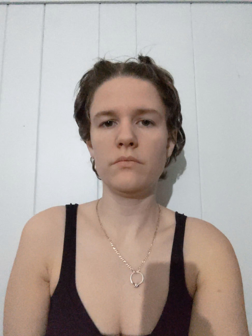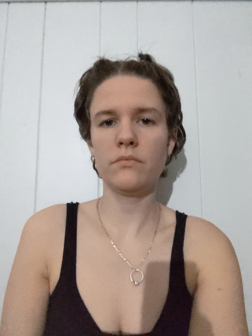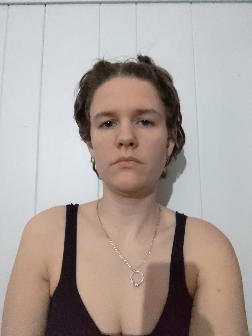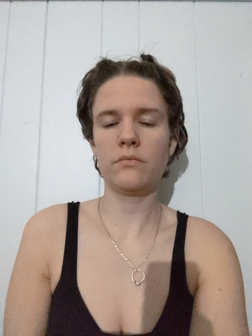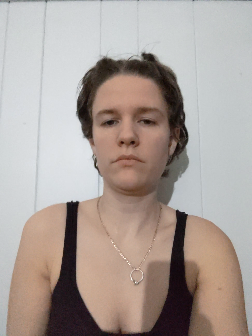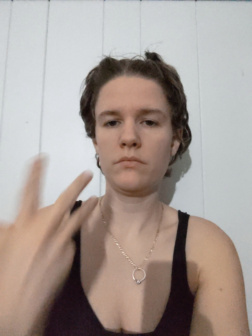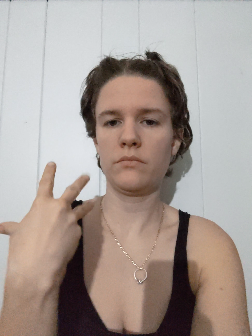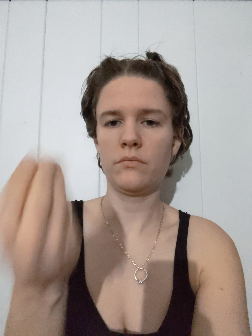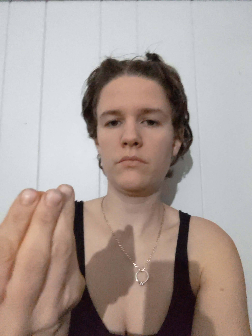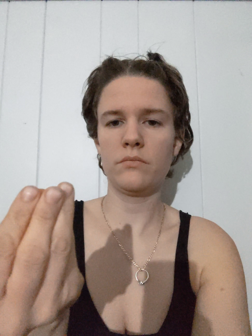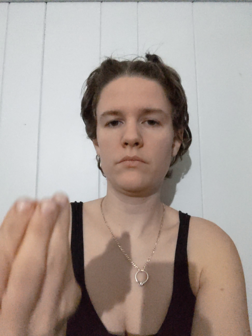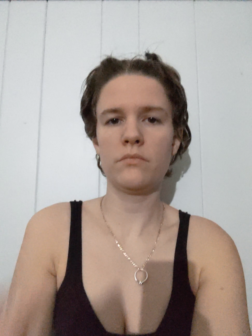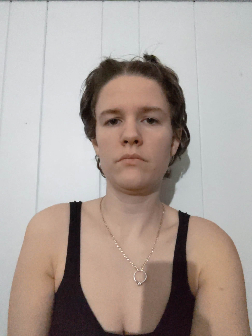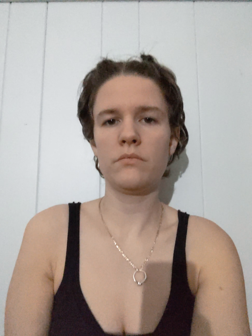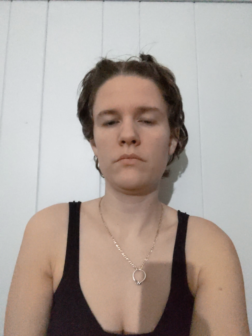go